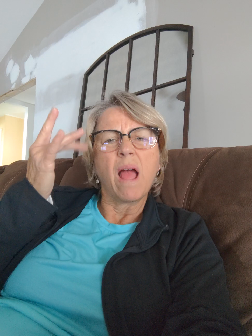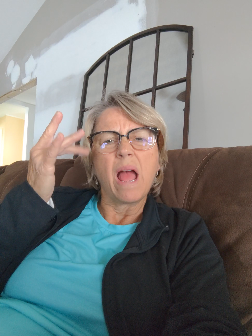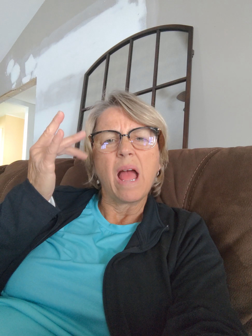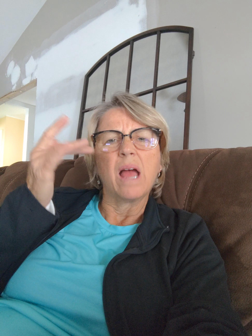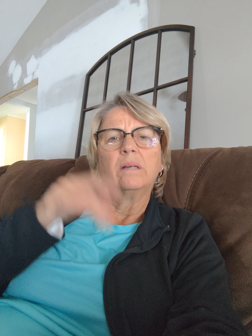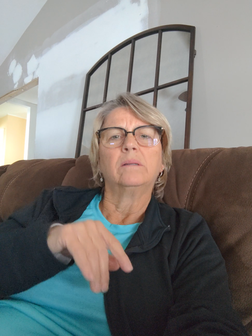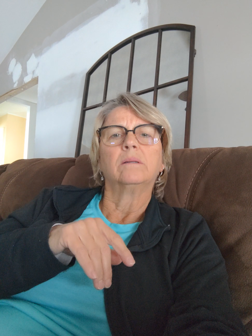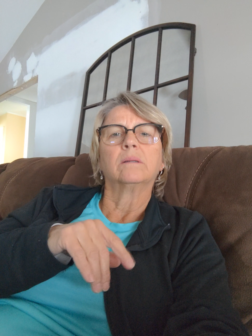why